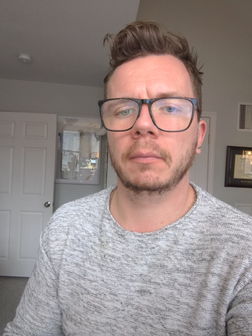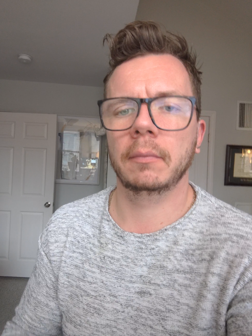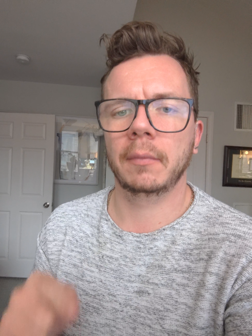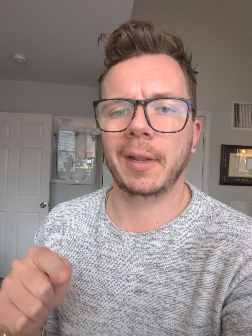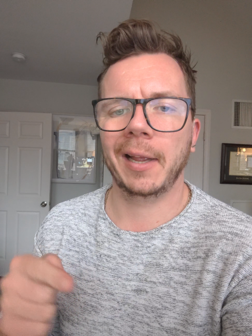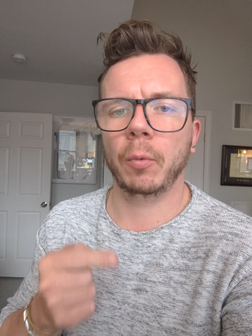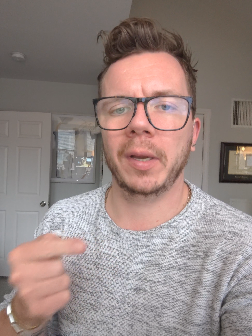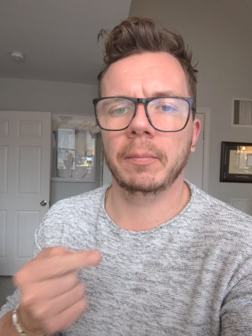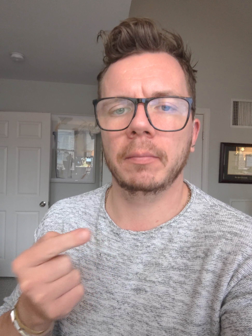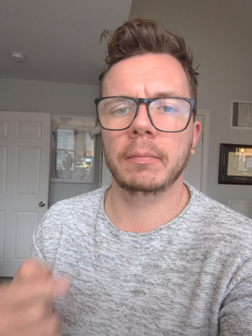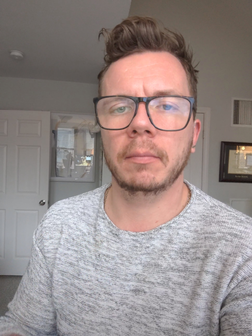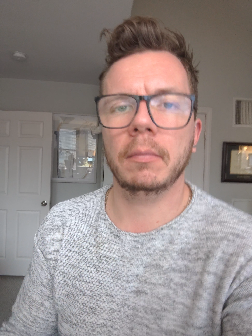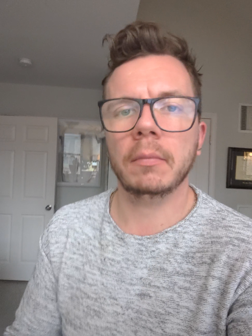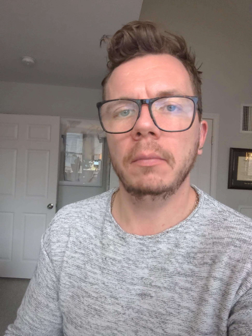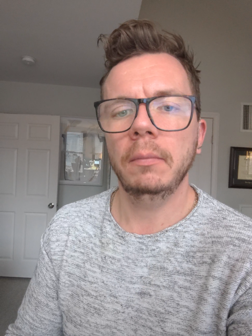owie